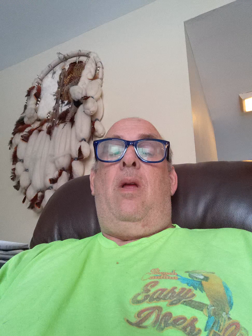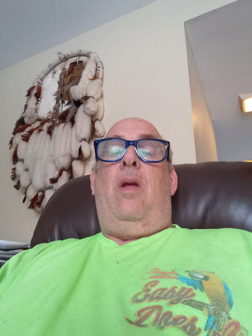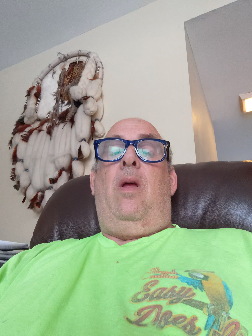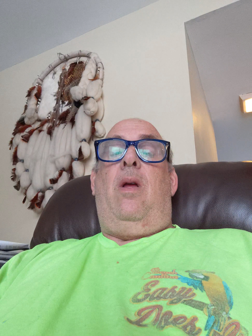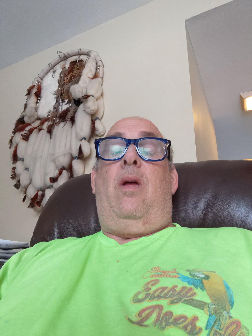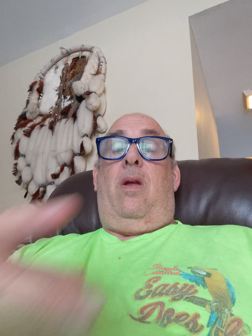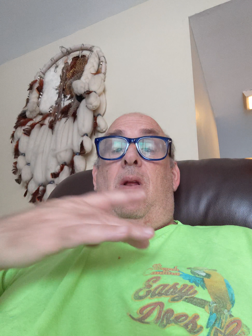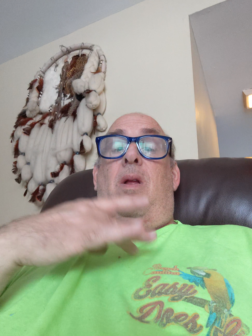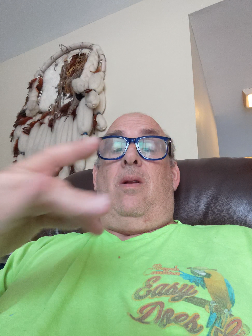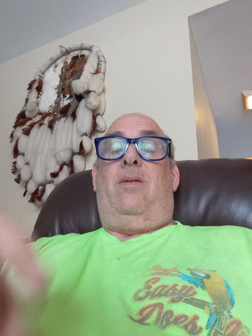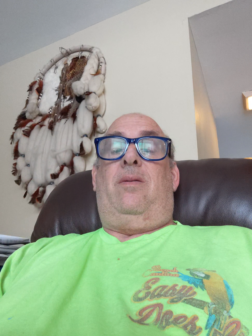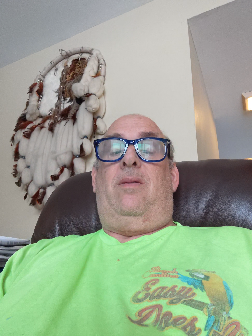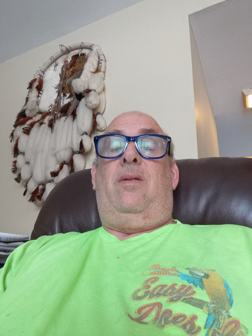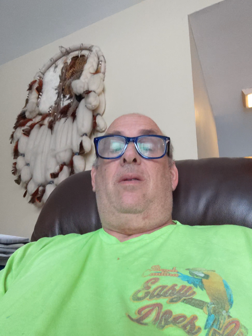like